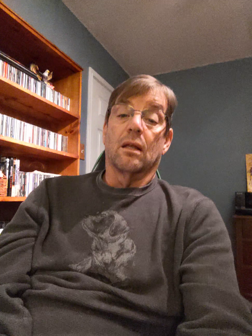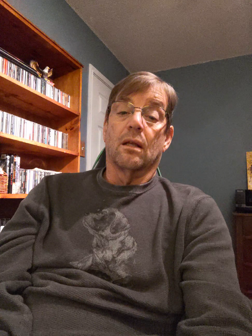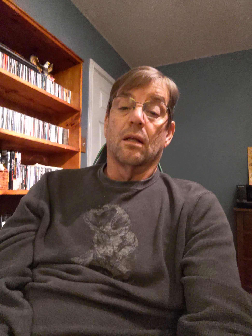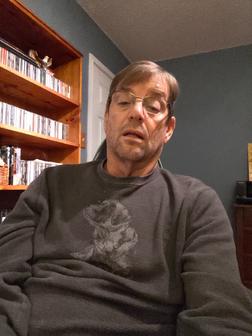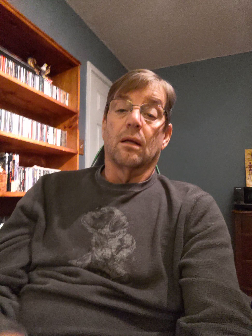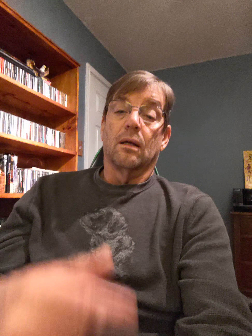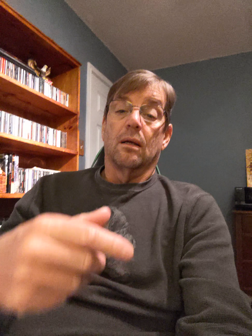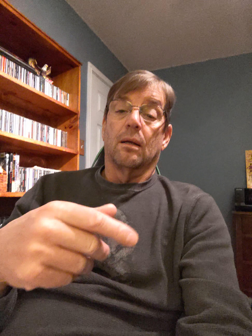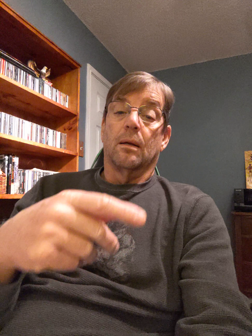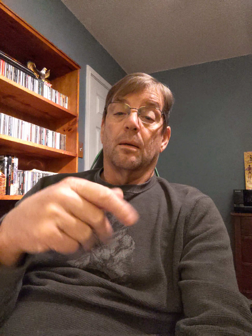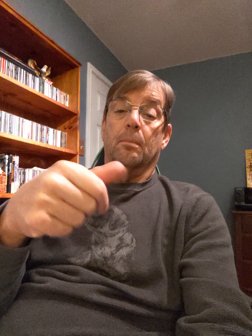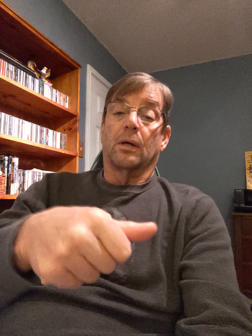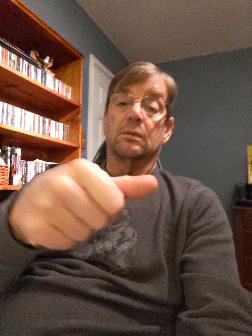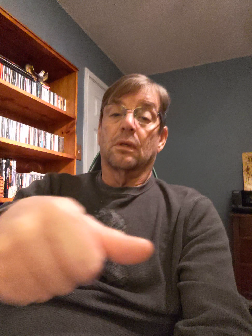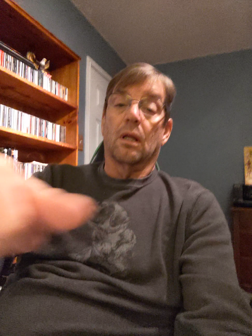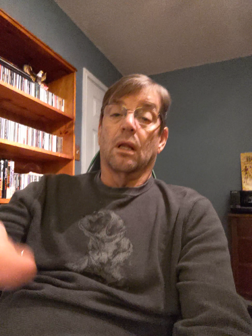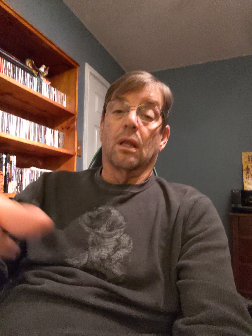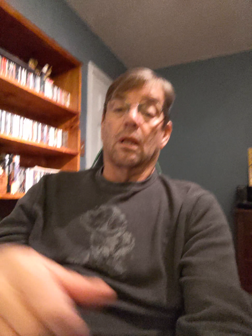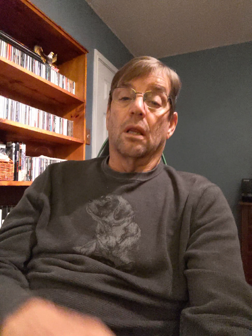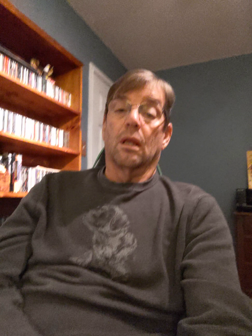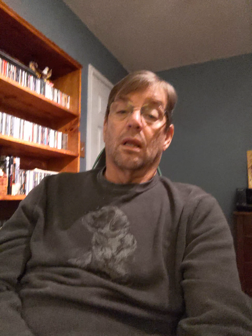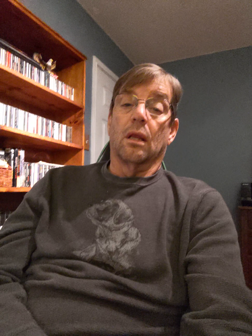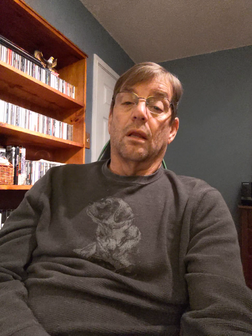puzzle